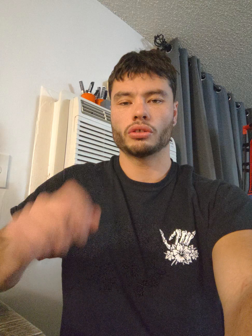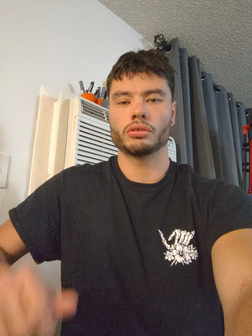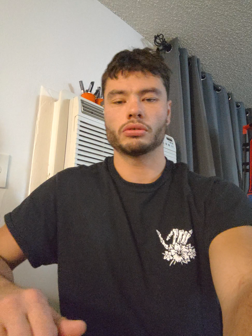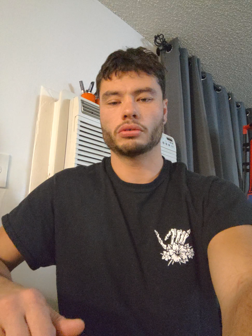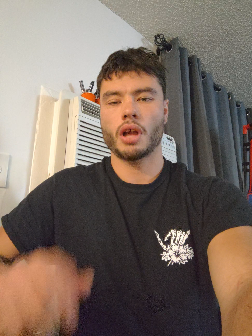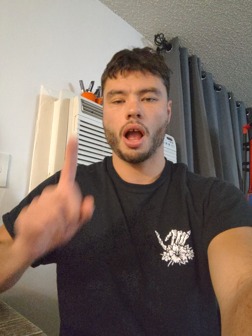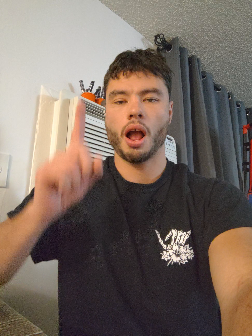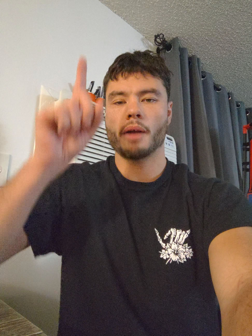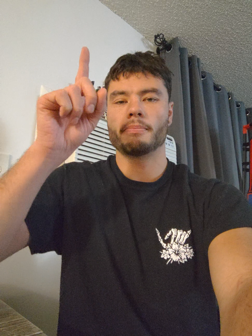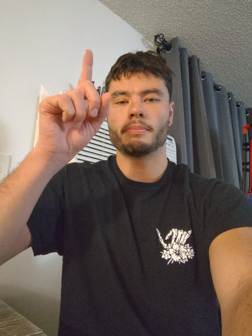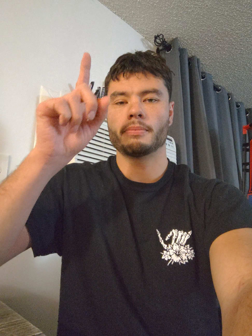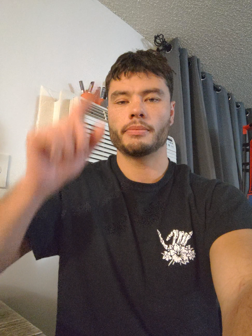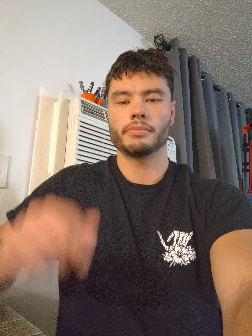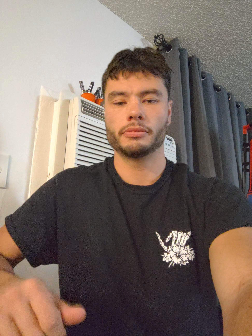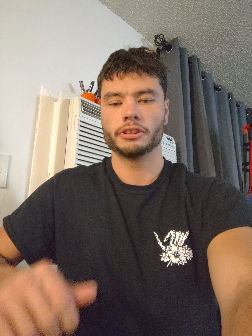up